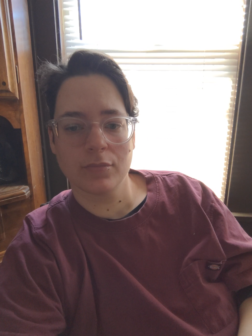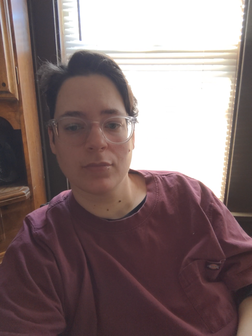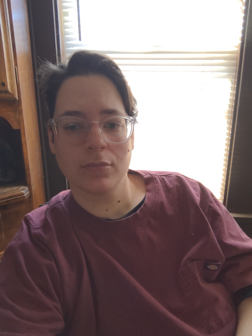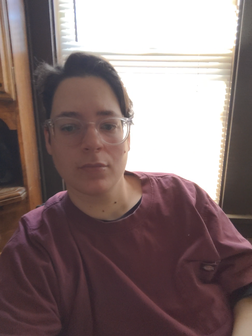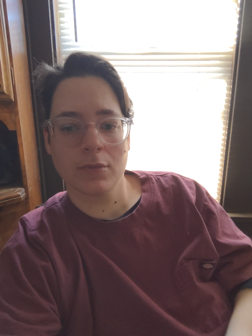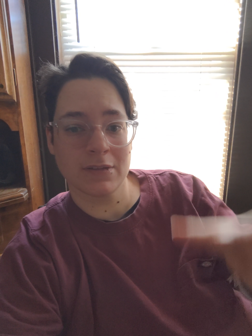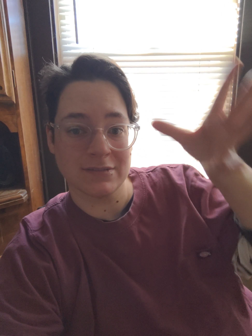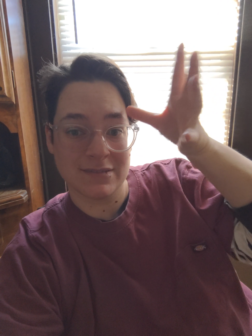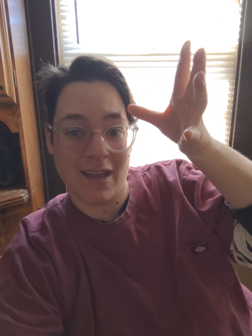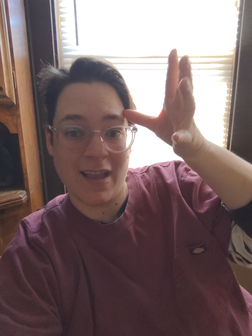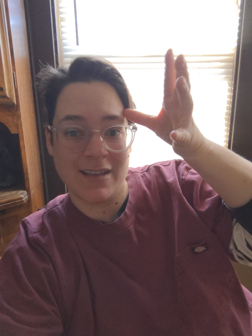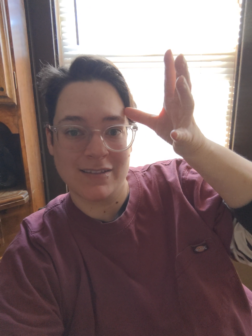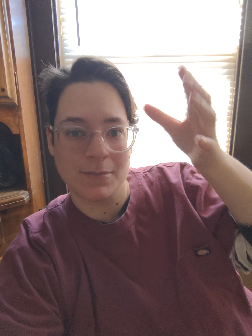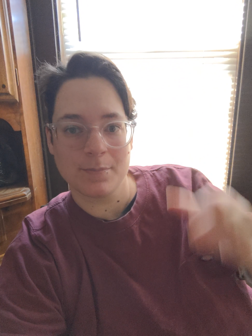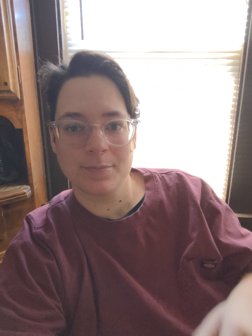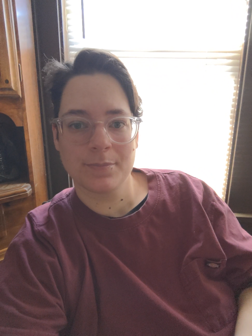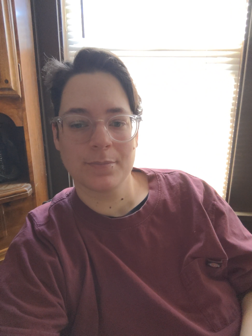dad